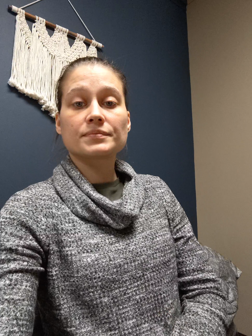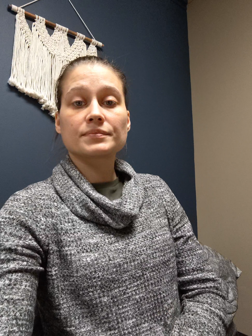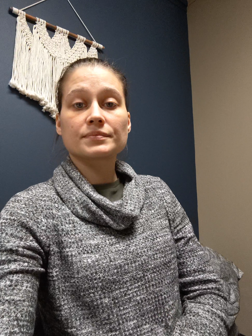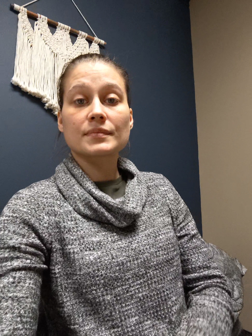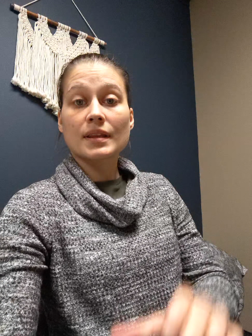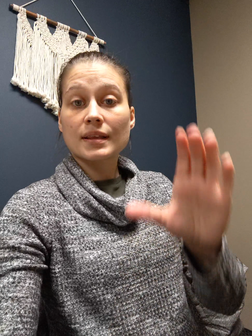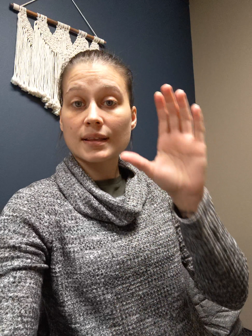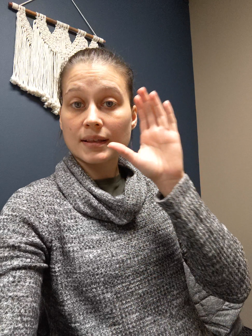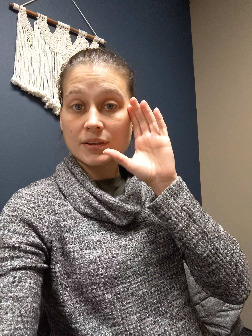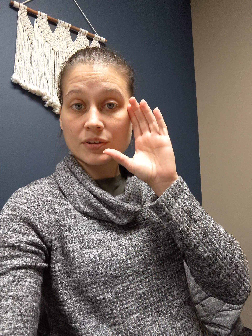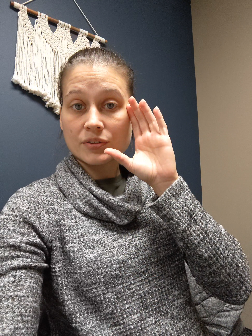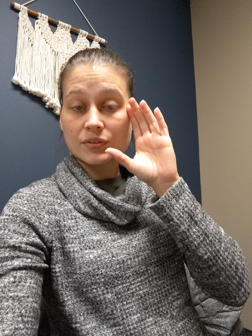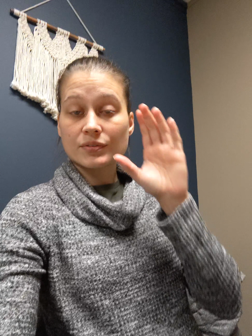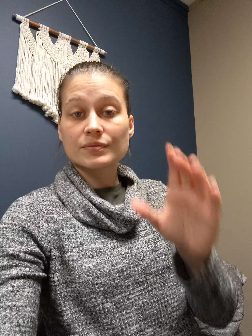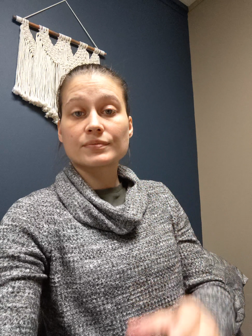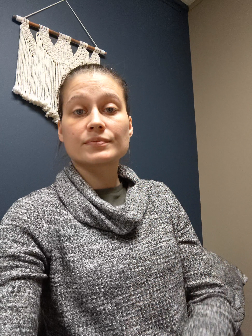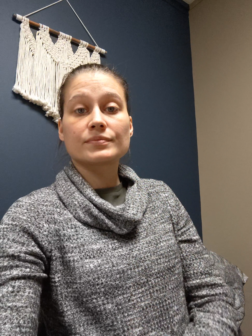hear